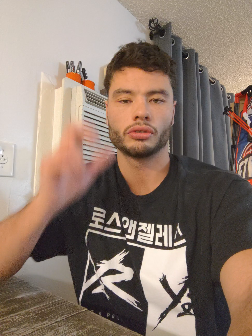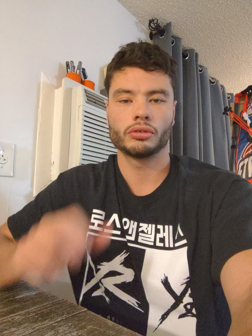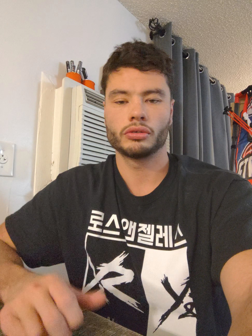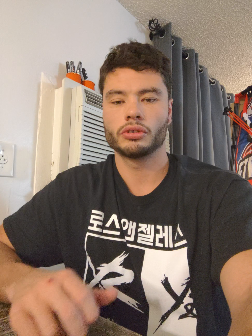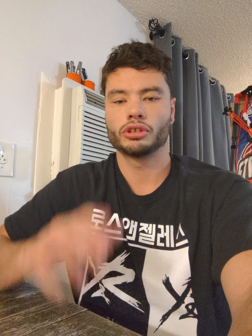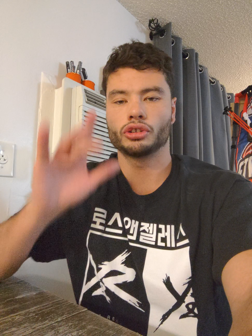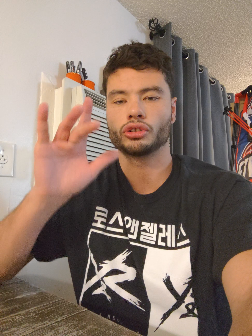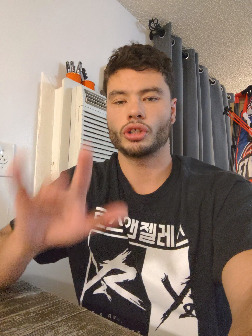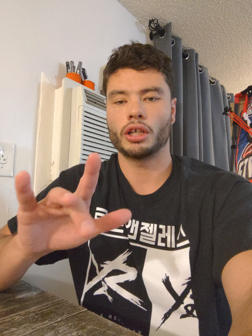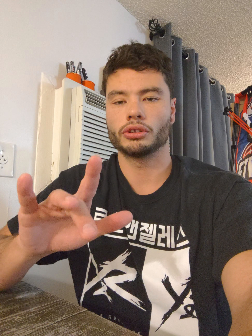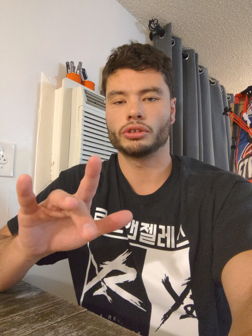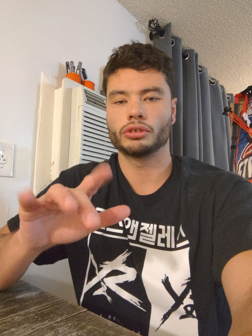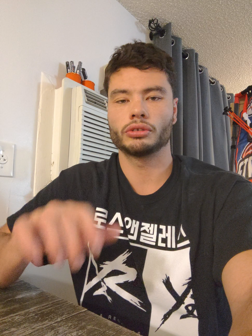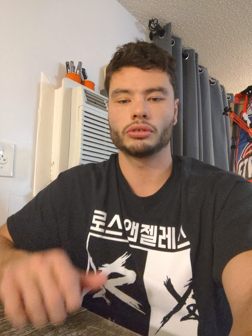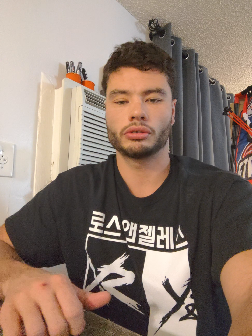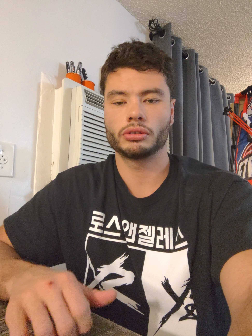touch